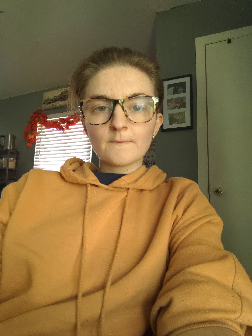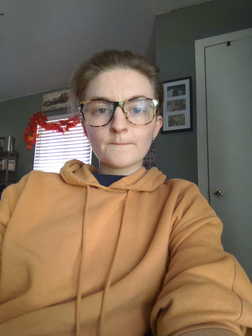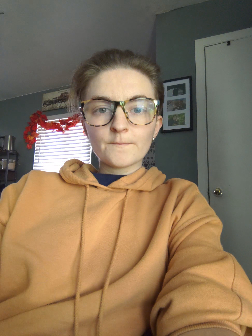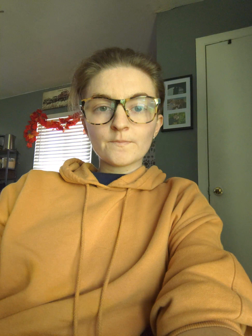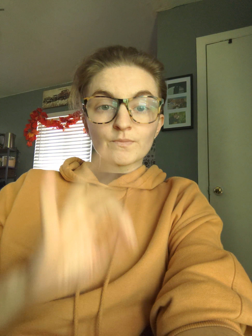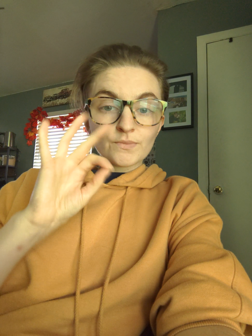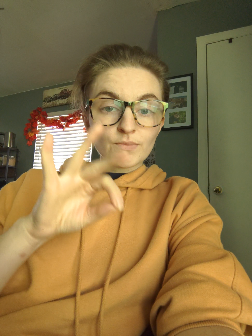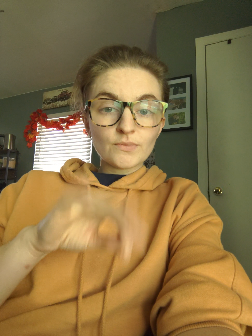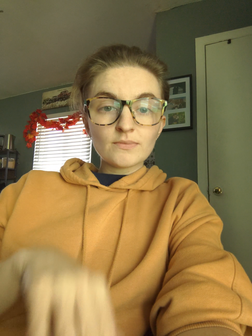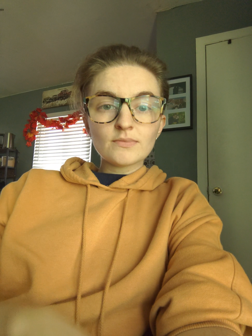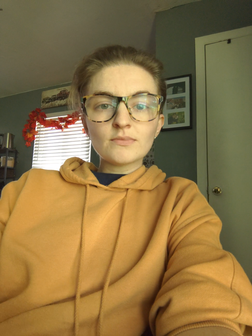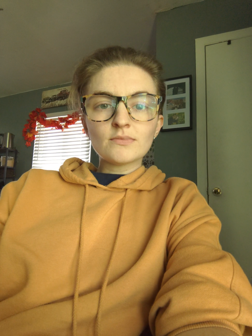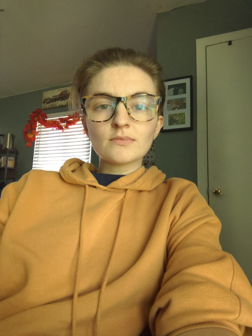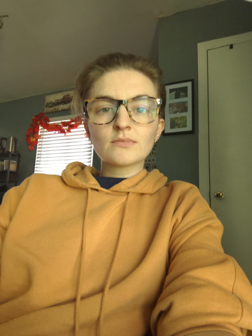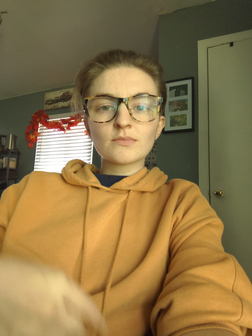fit